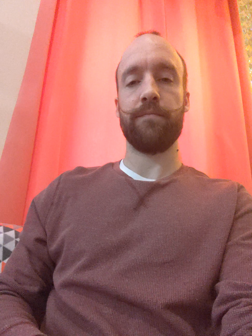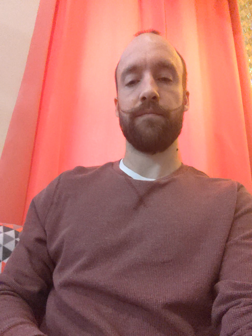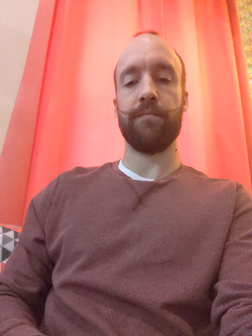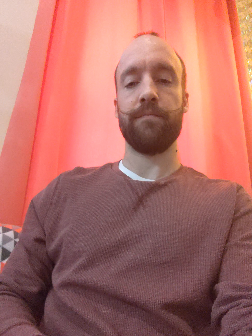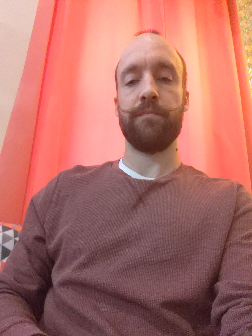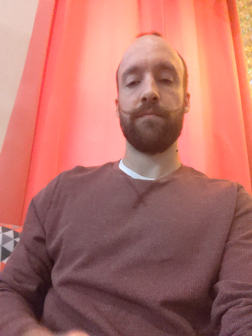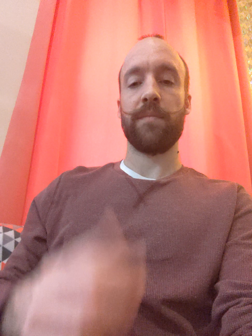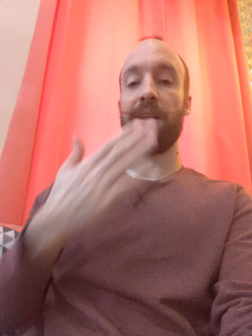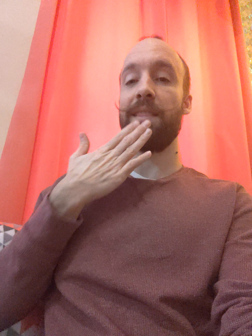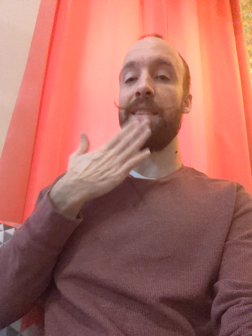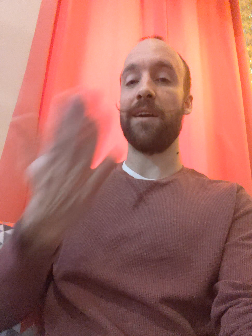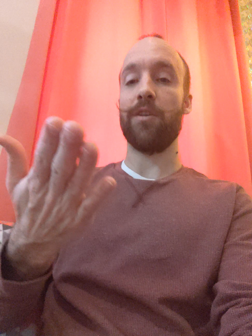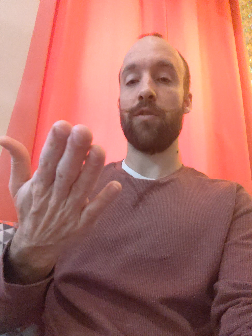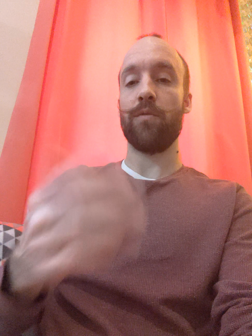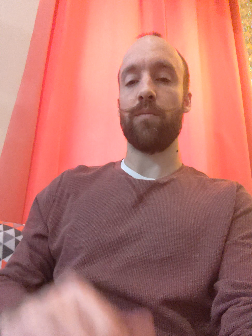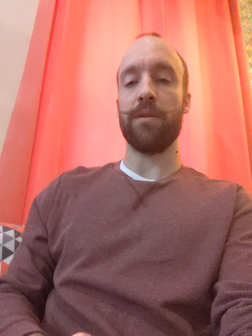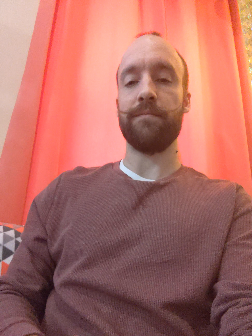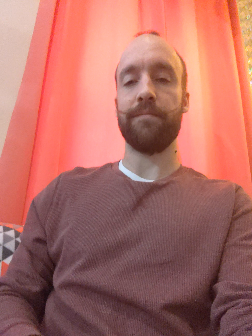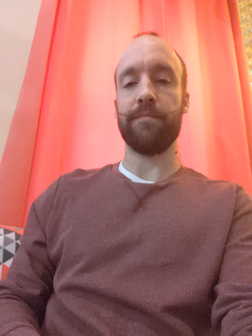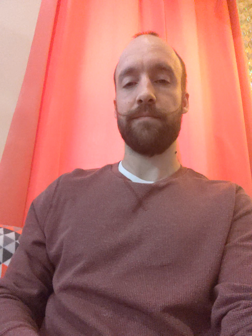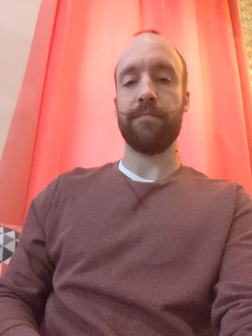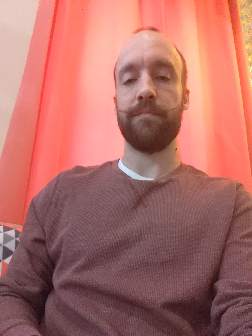thank you